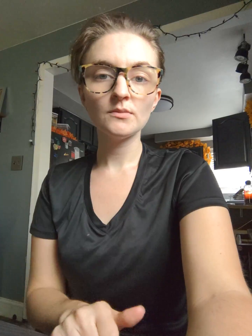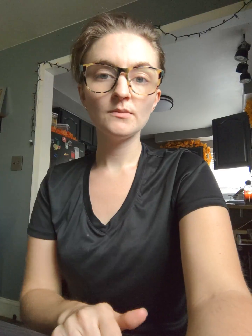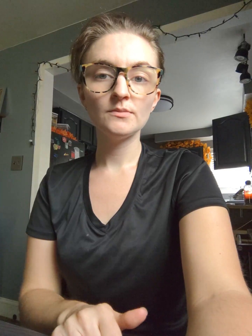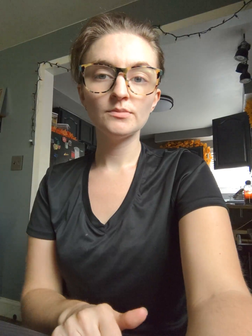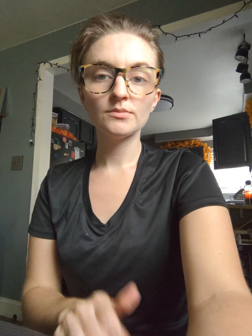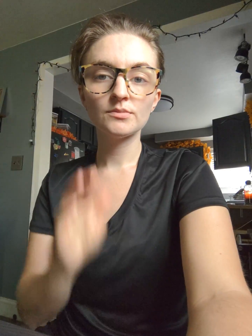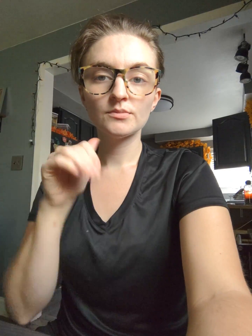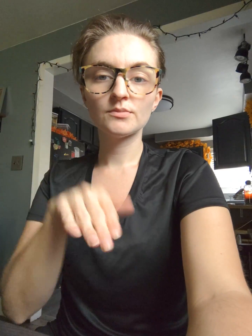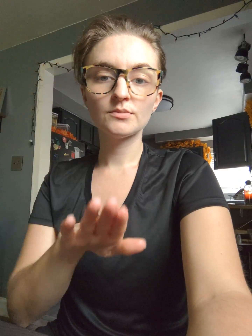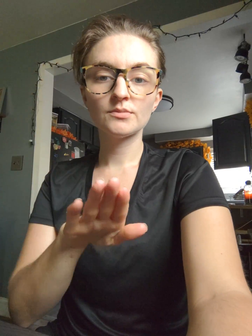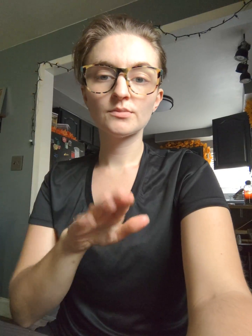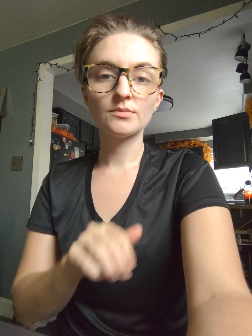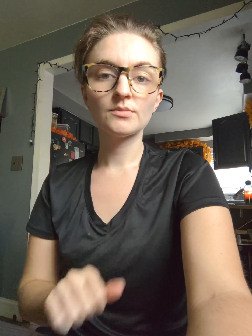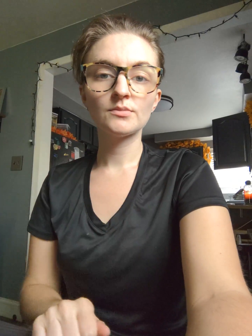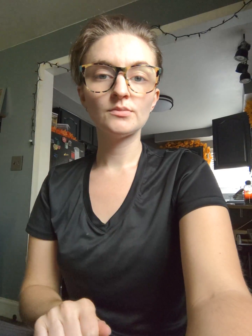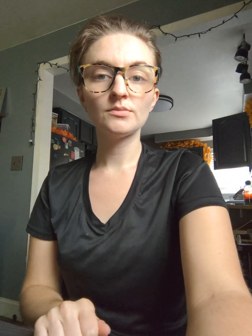enter